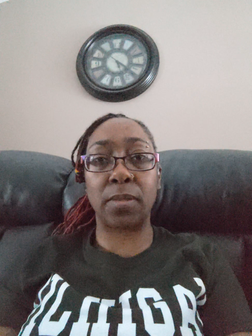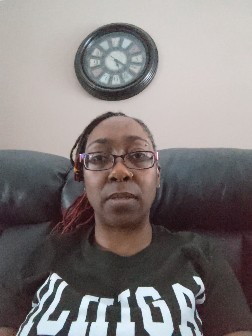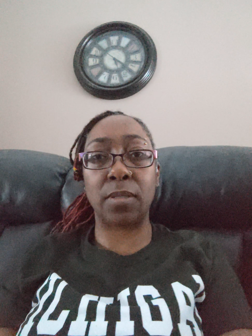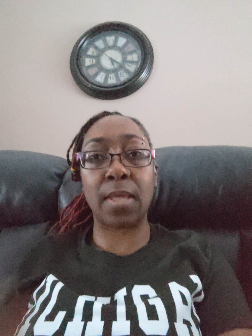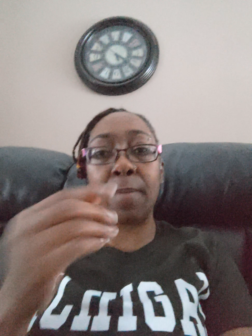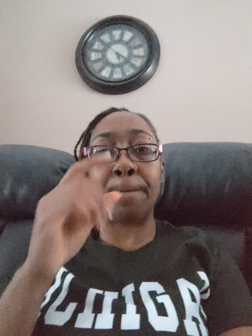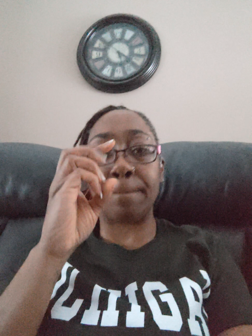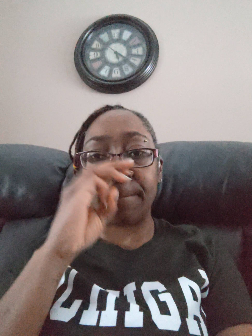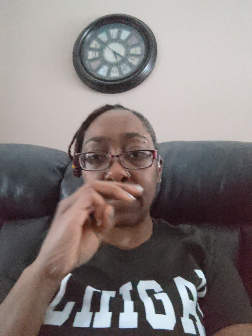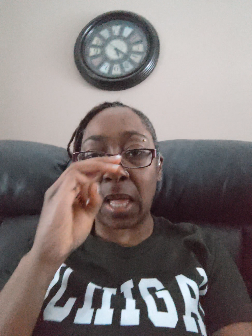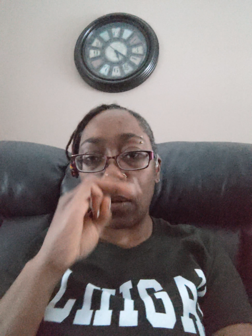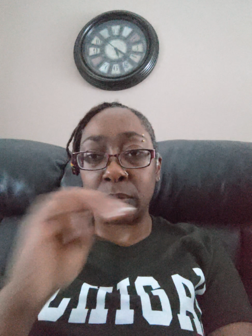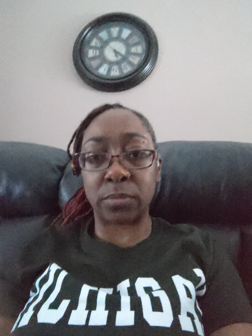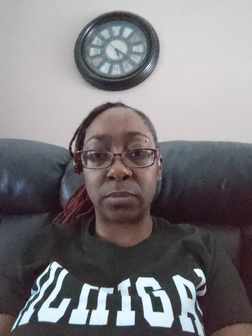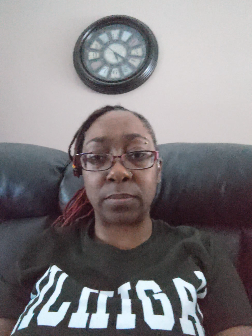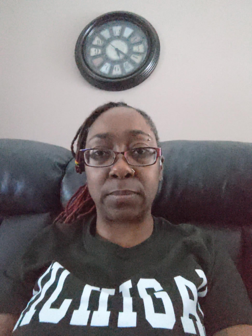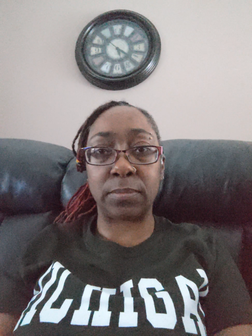mouse